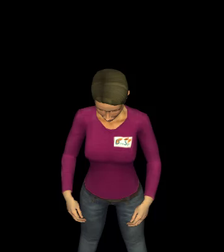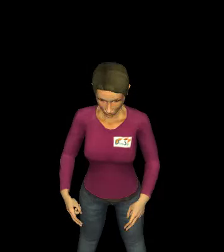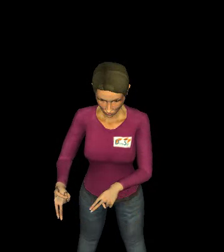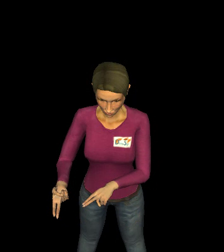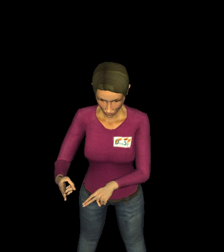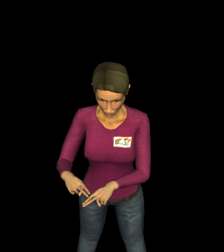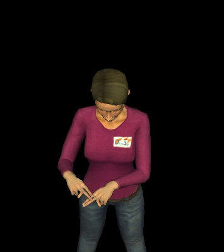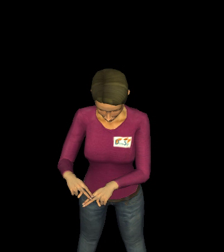موت